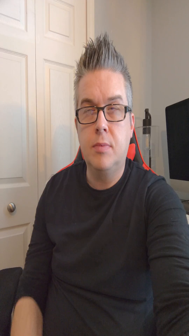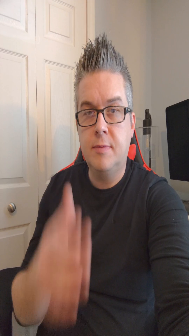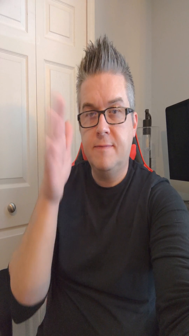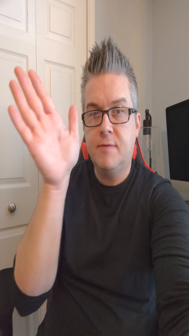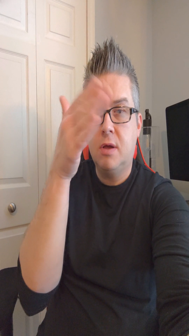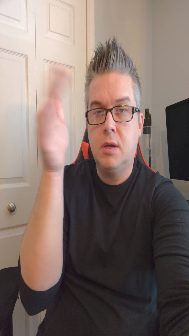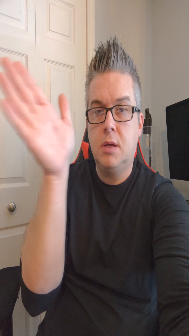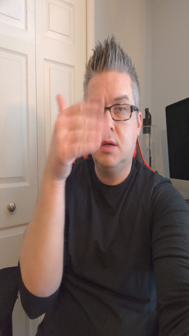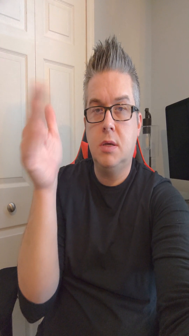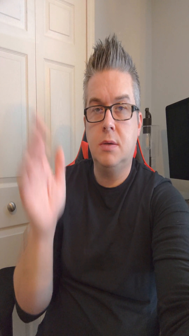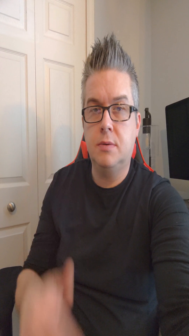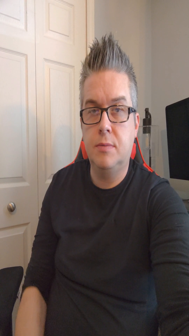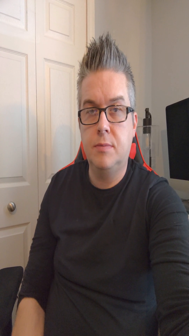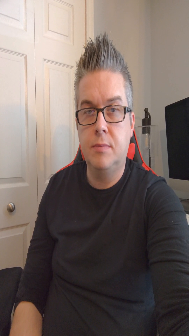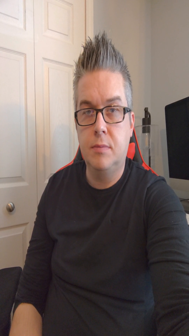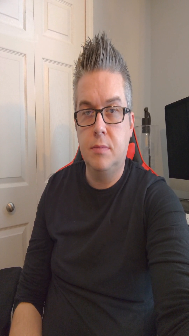flag